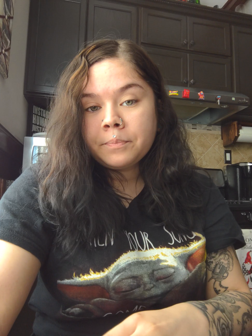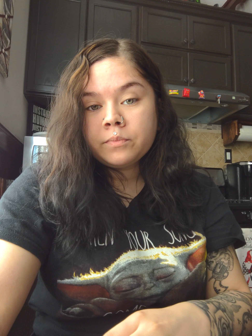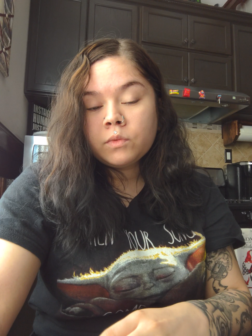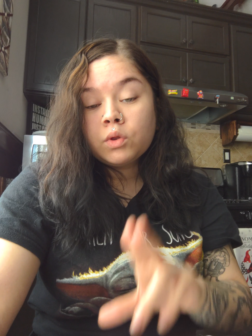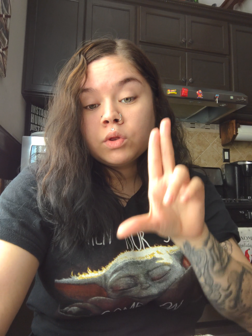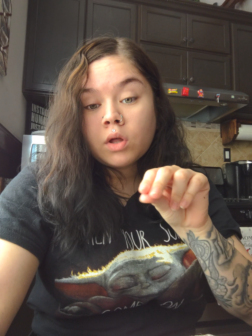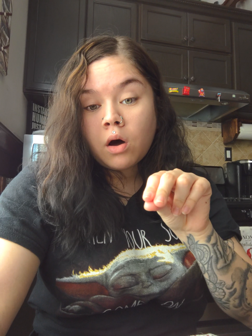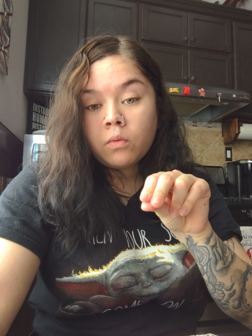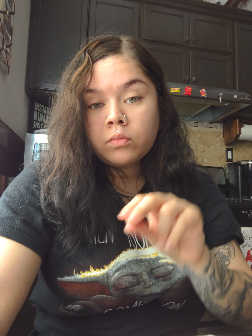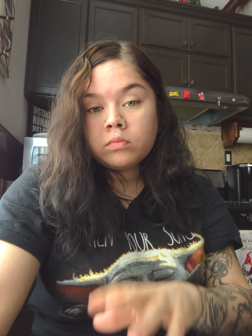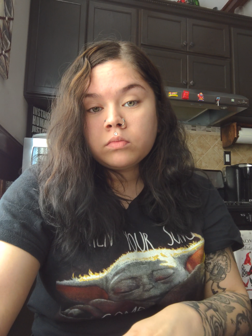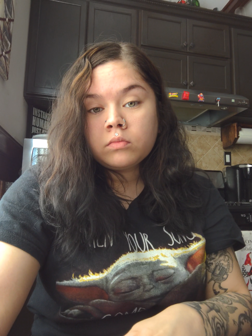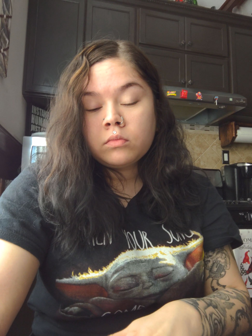no